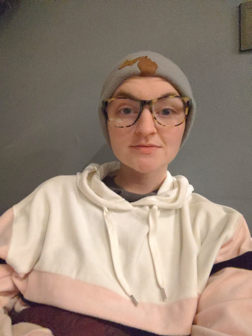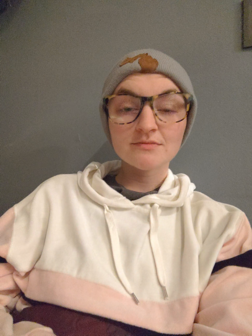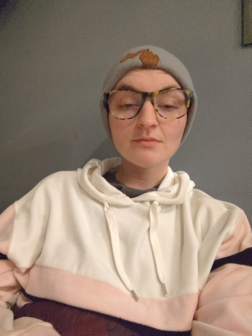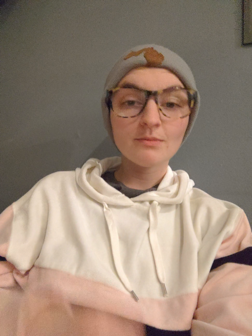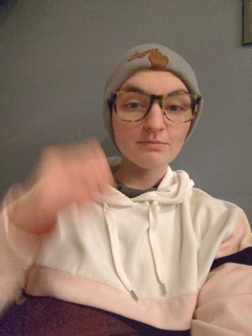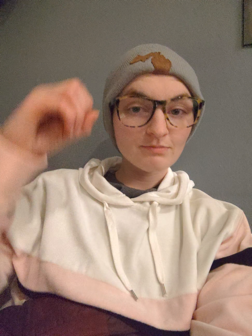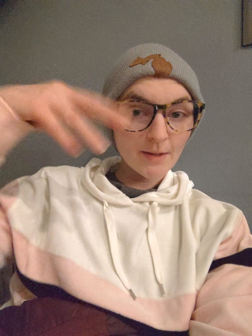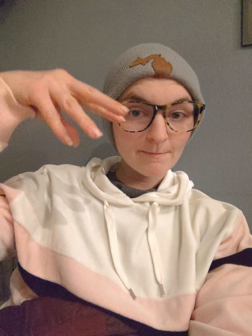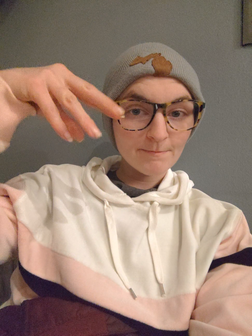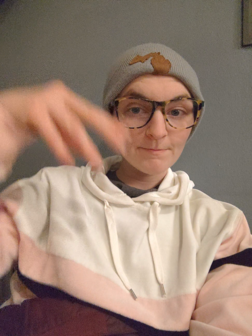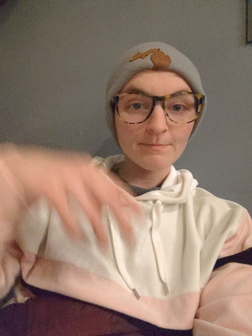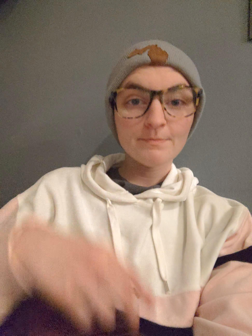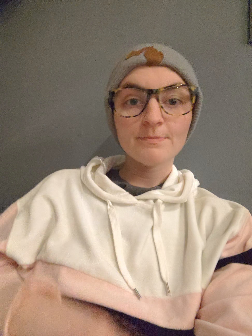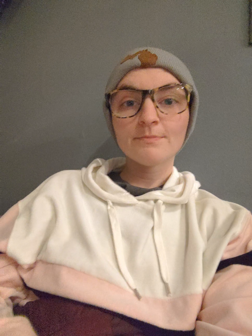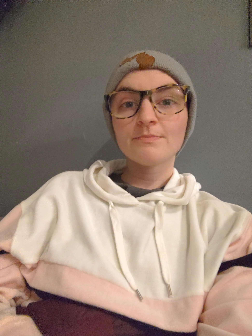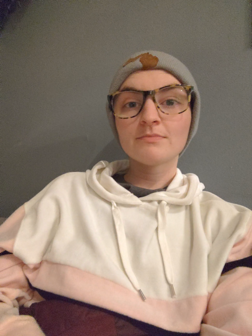lamp